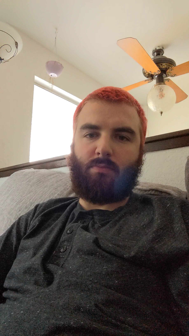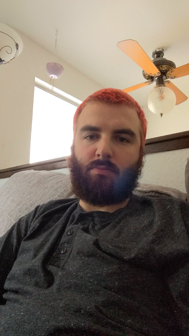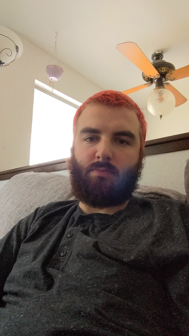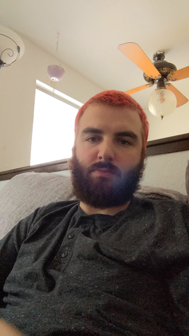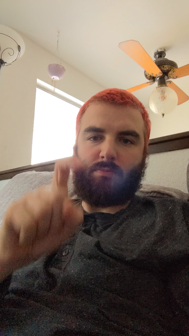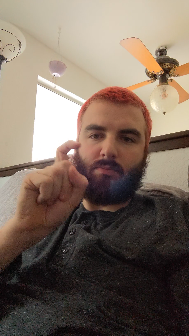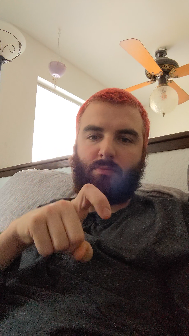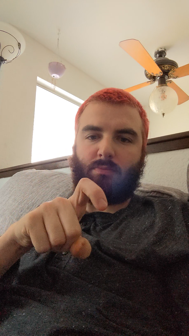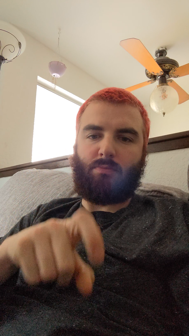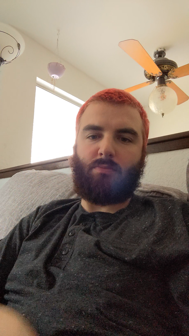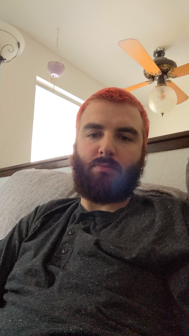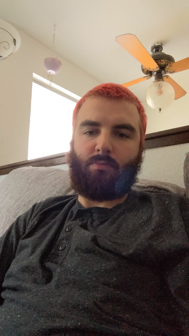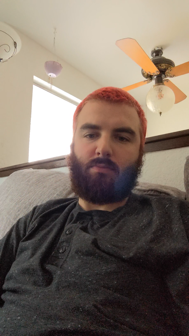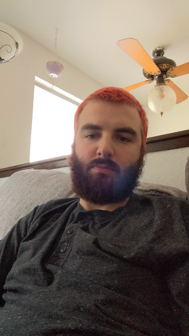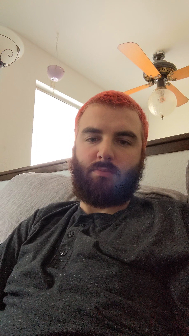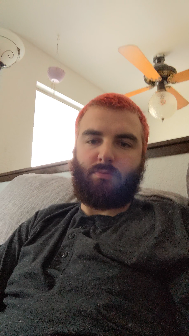must